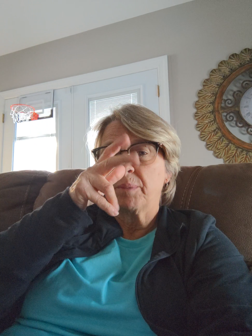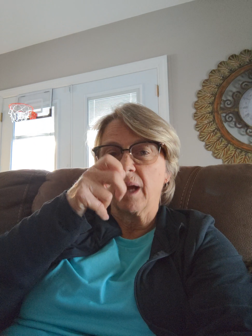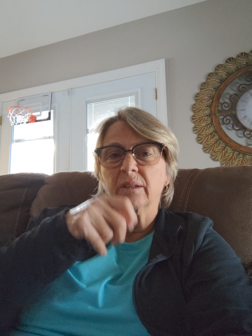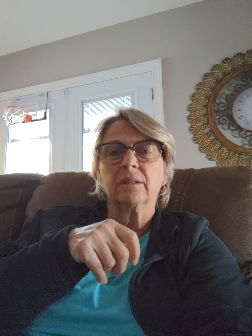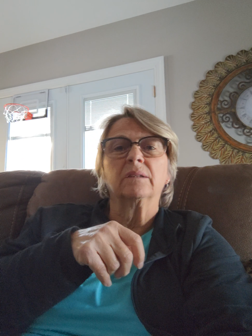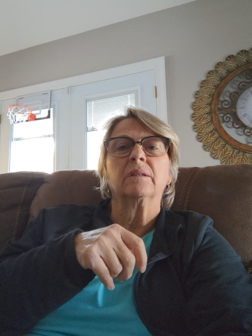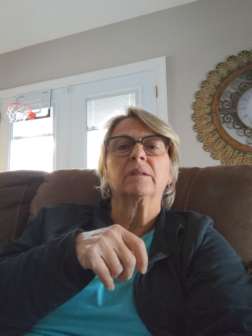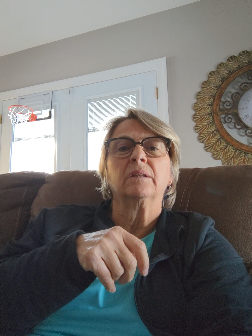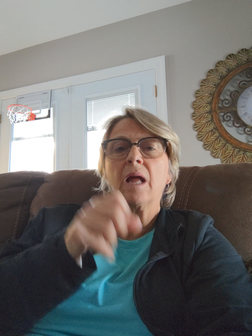bug